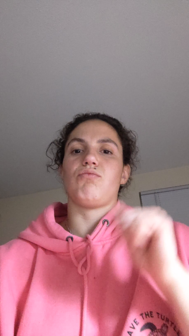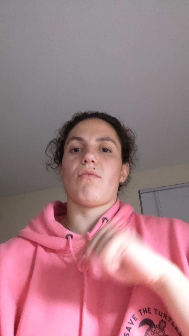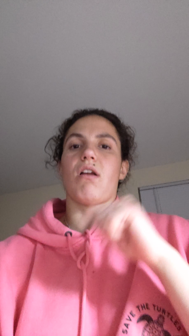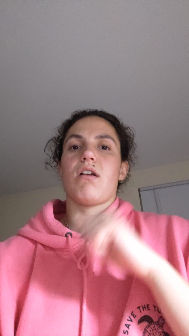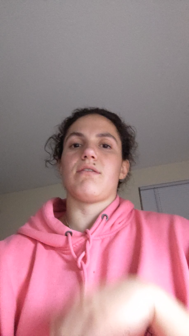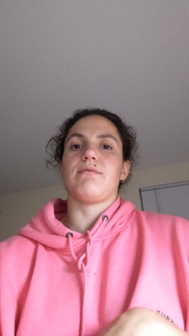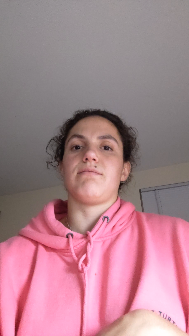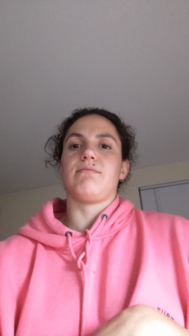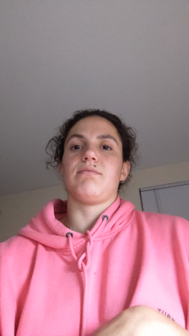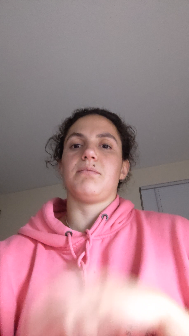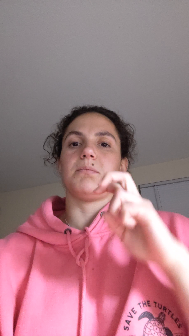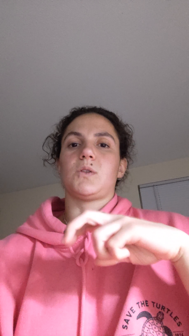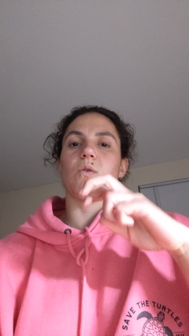potato